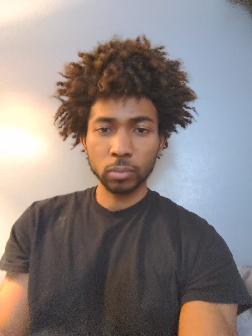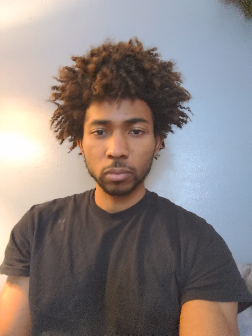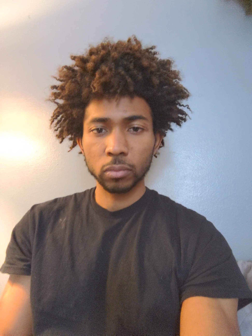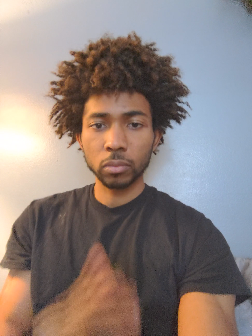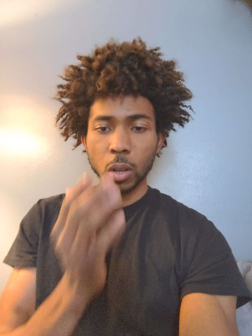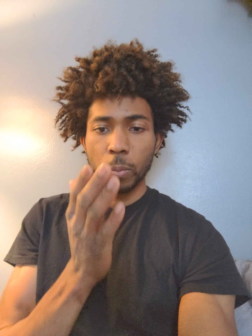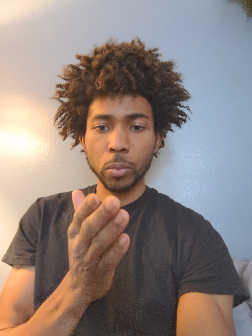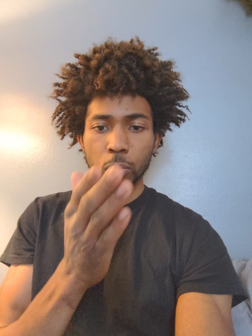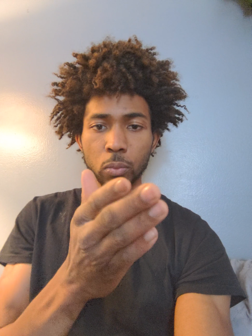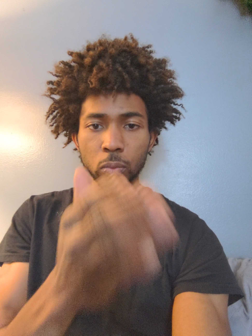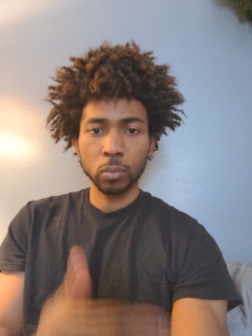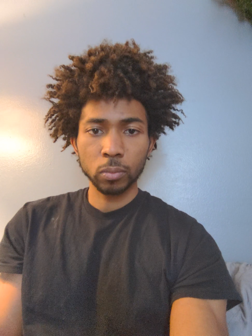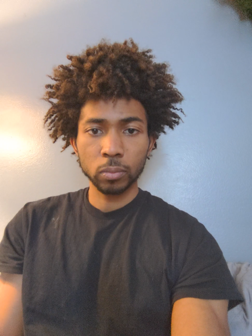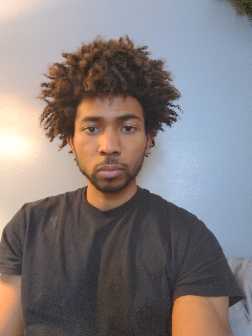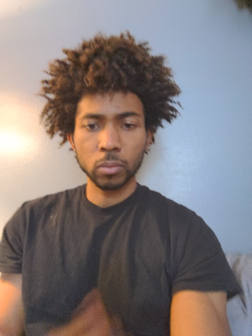boat